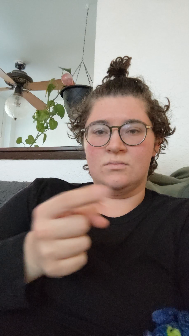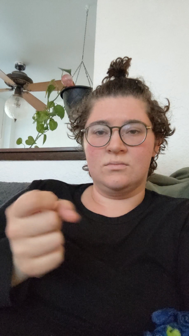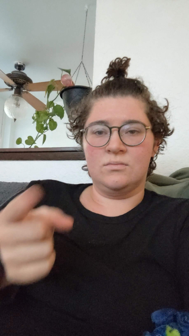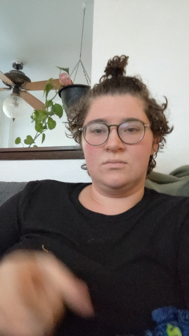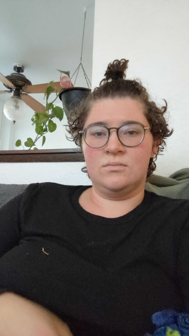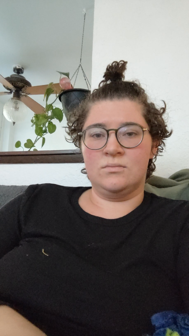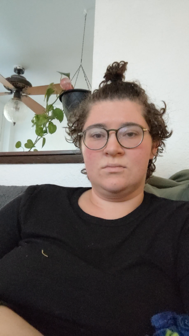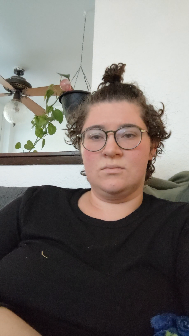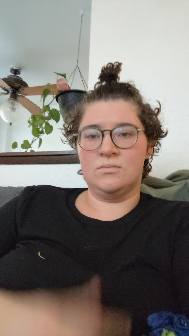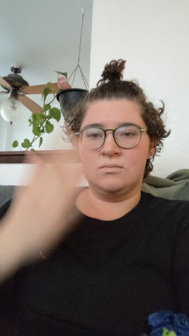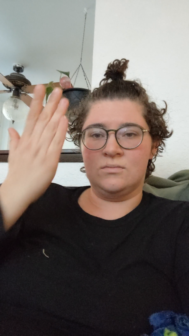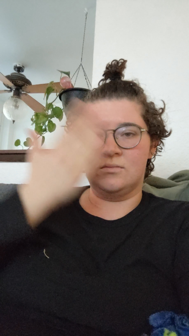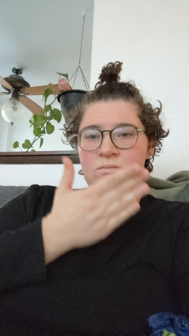dark